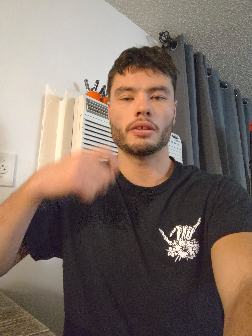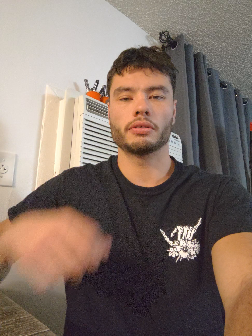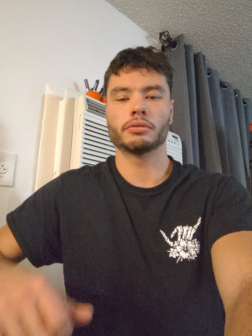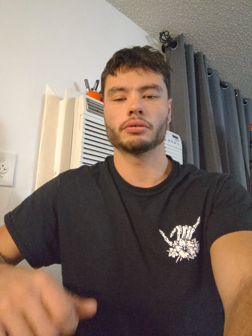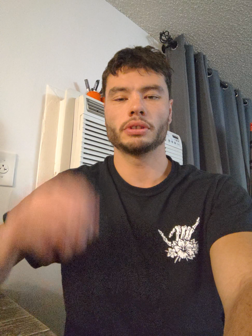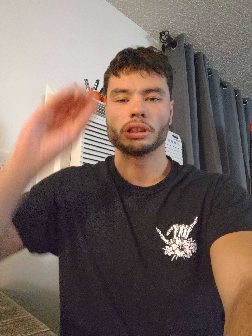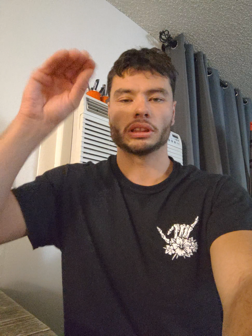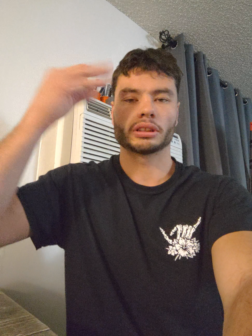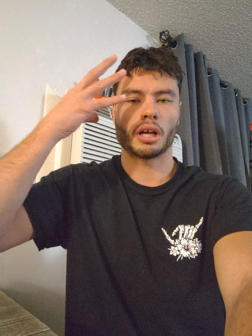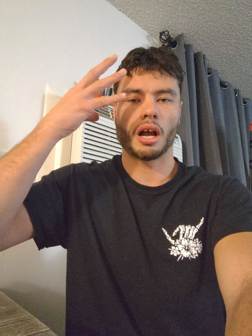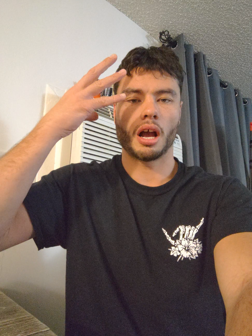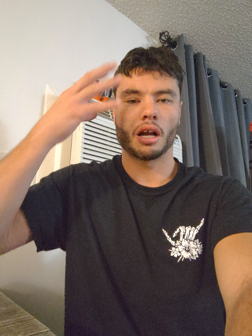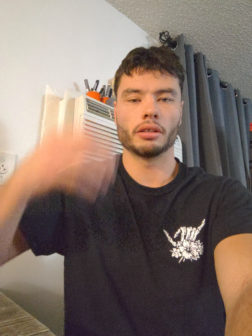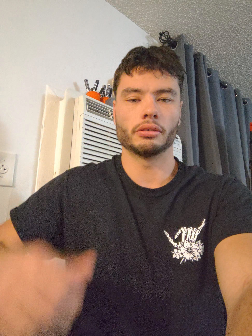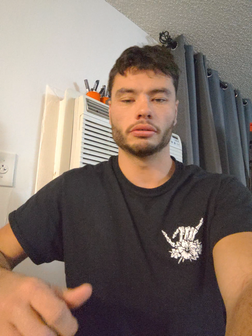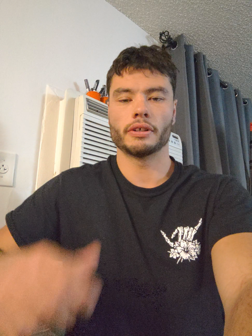sun